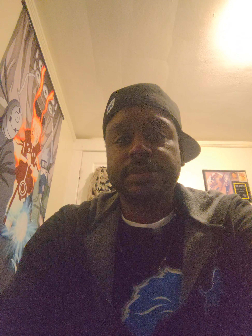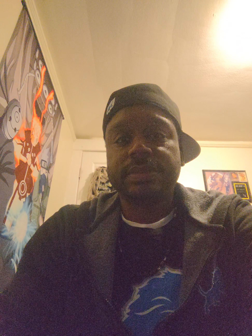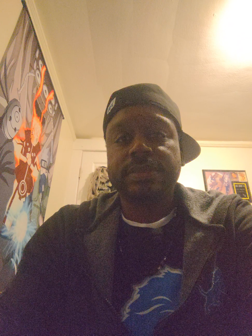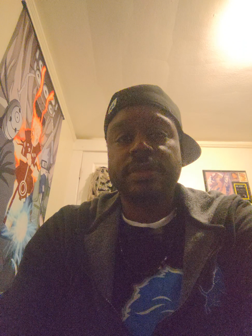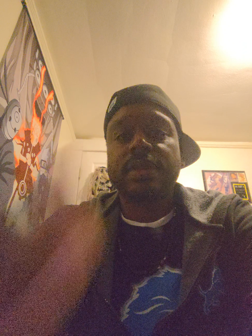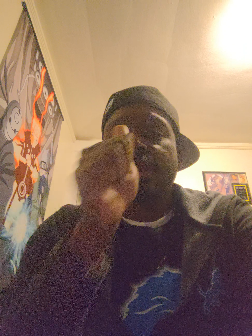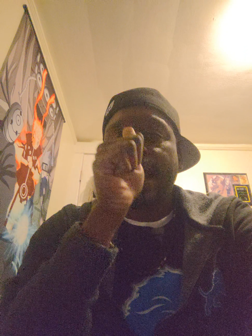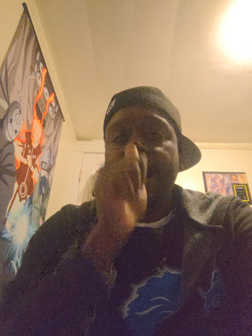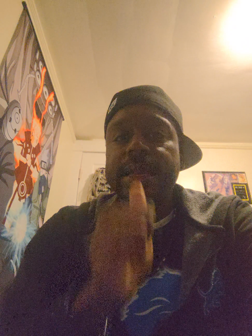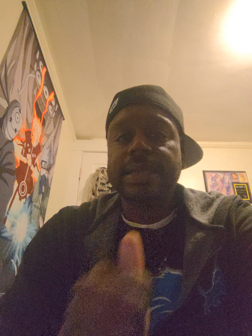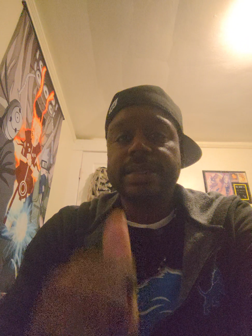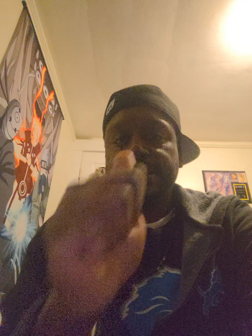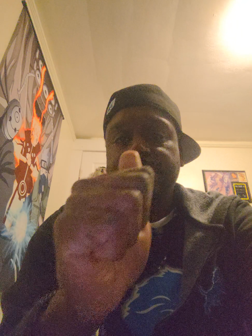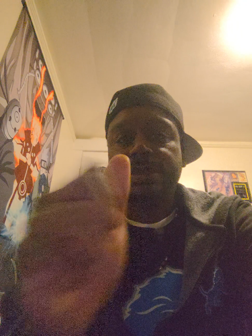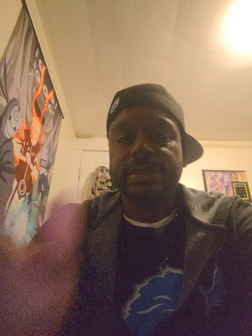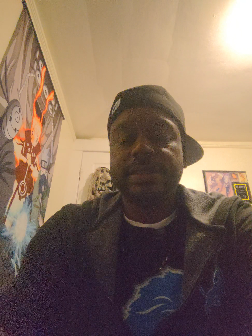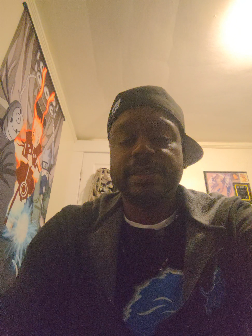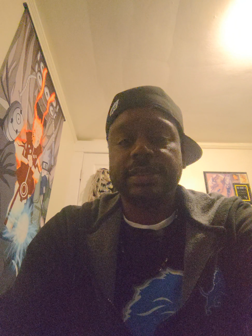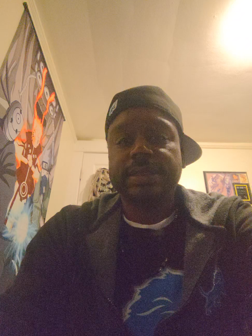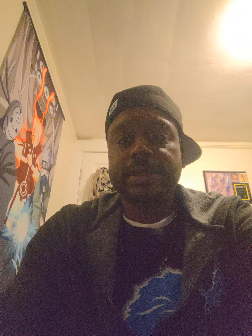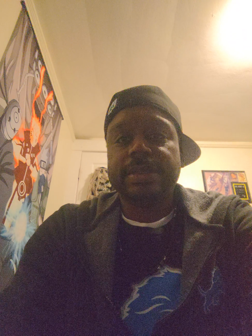hide